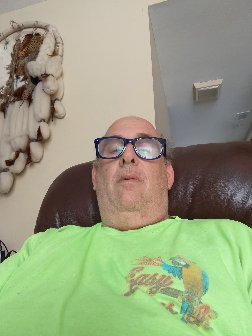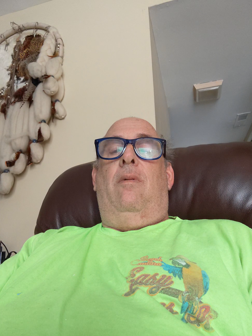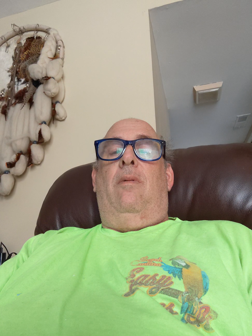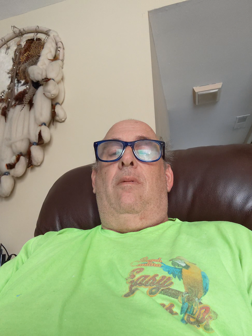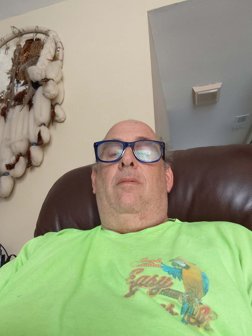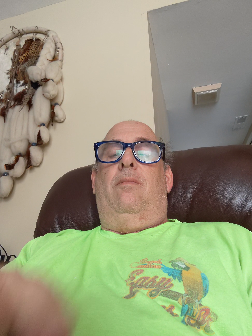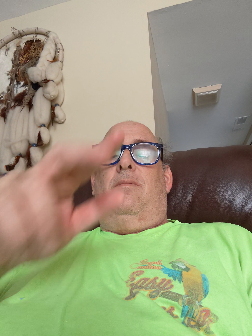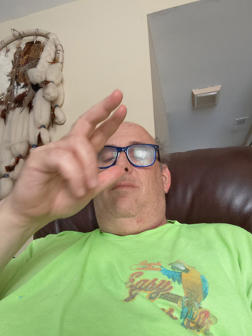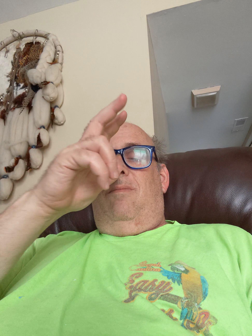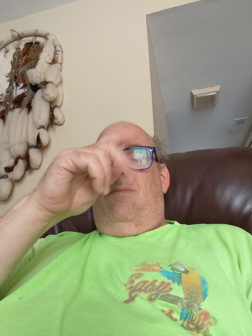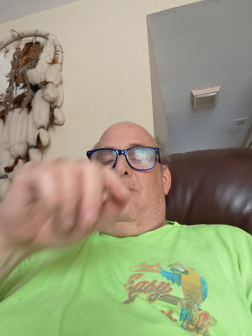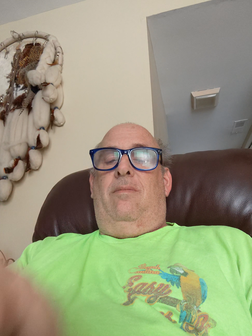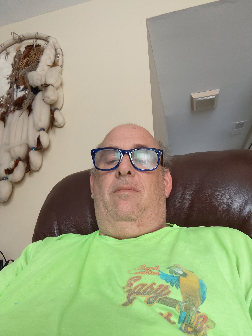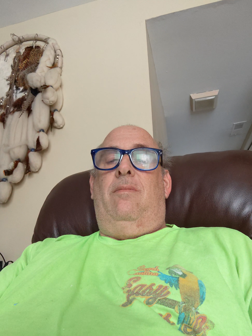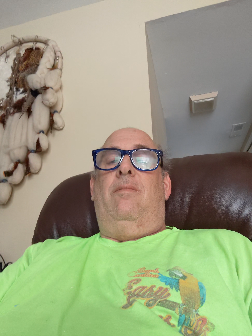bug